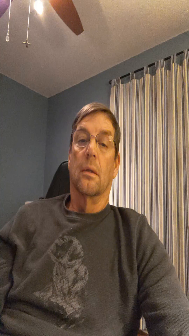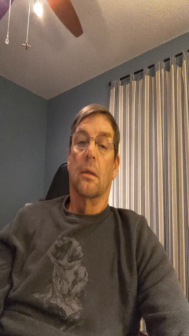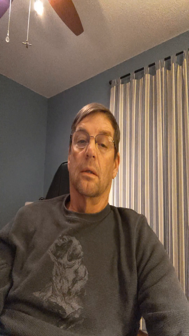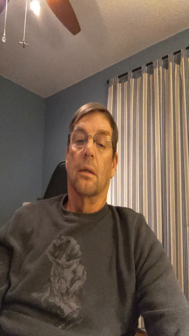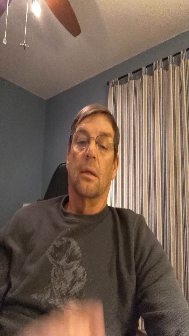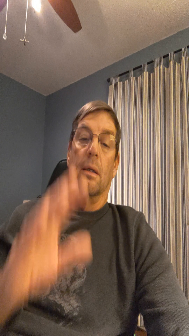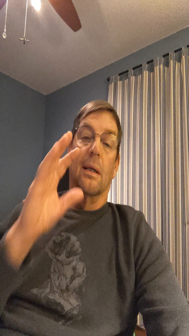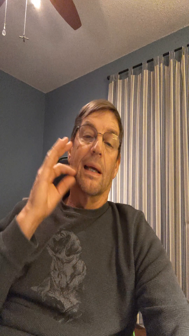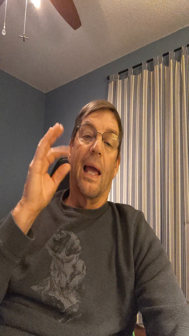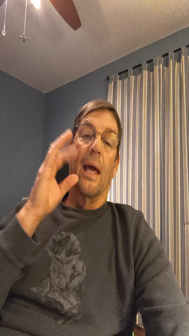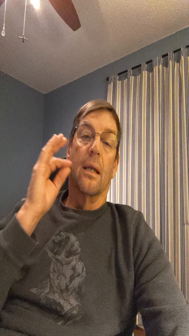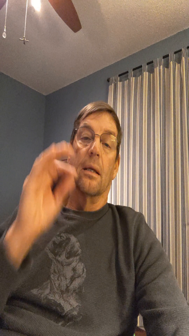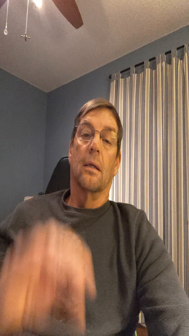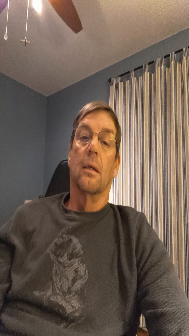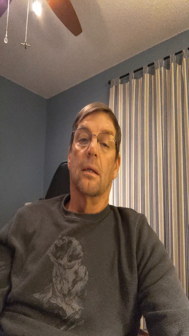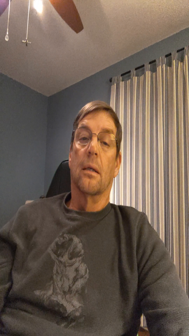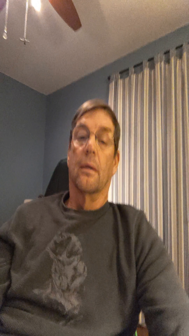cat